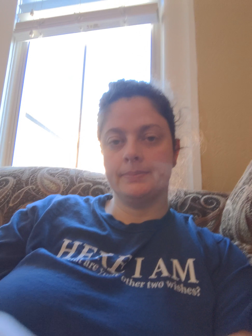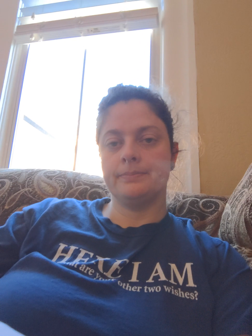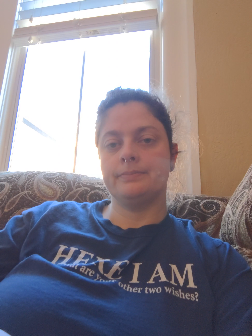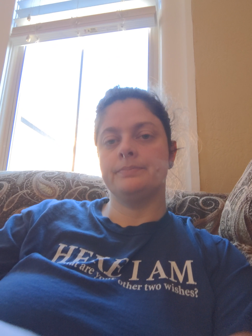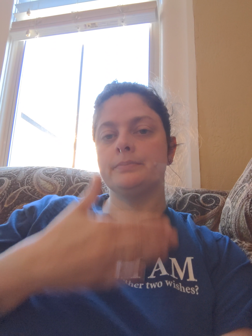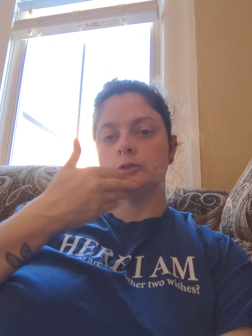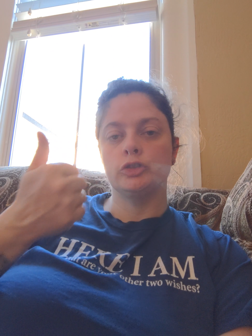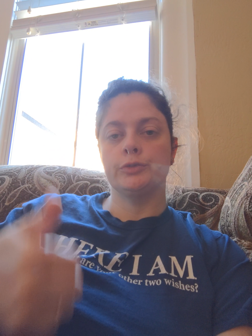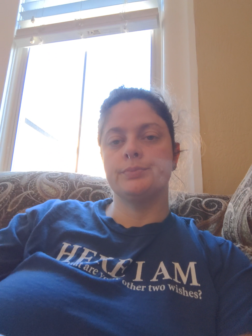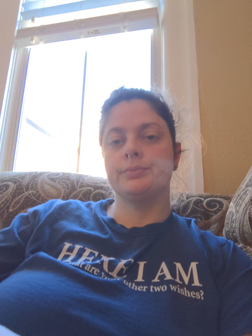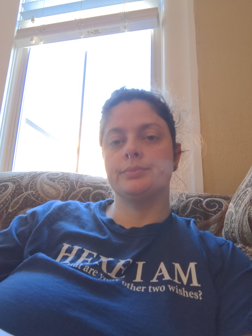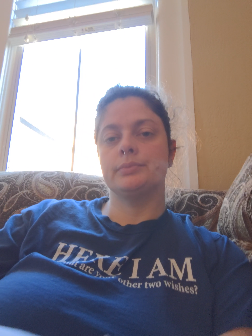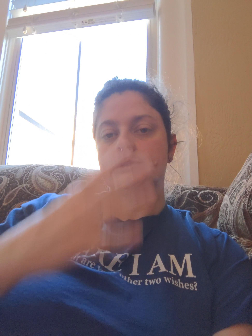better